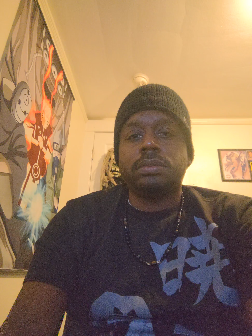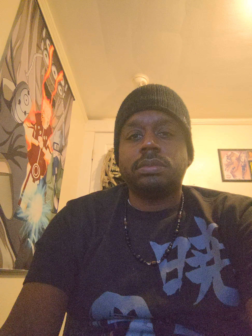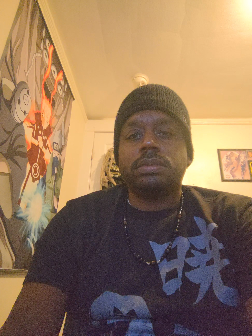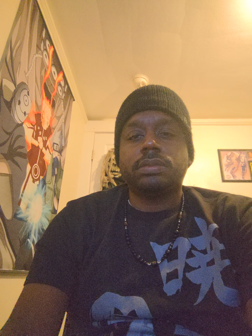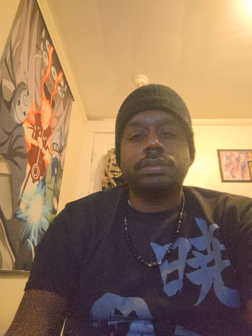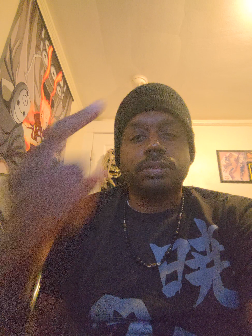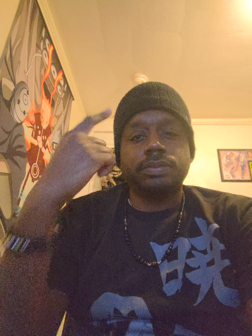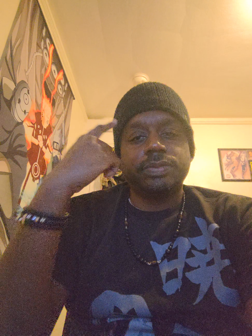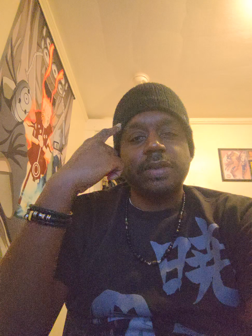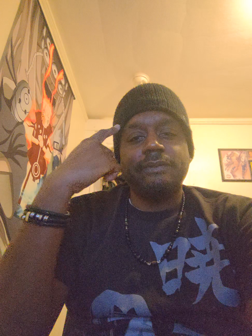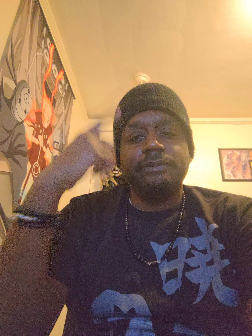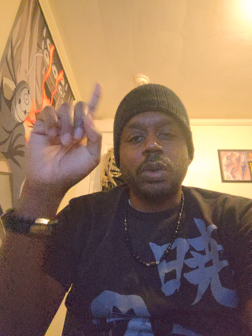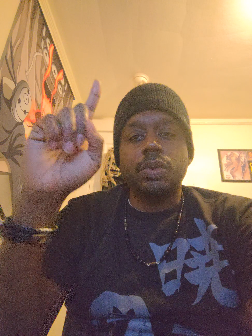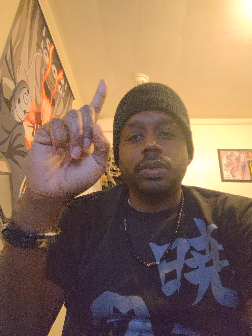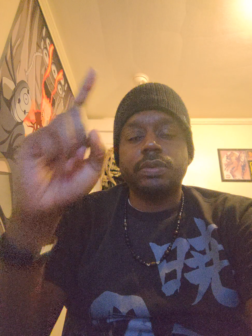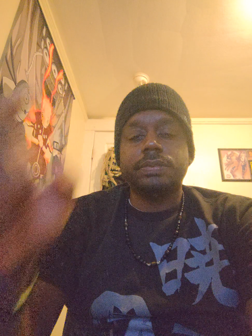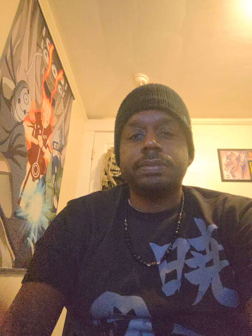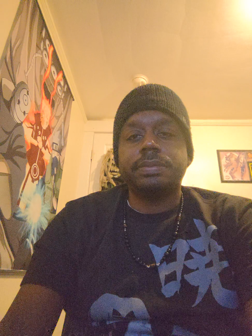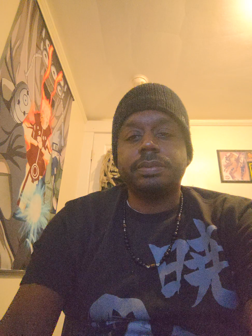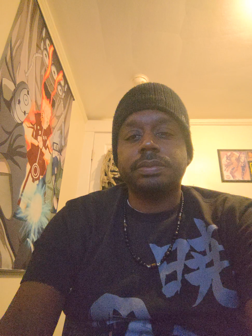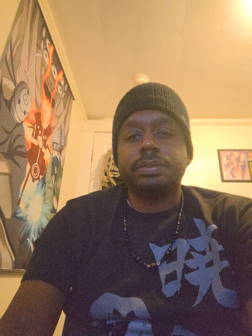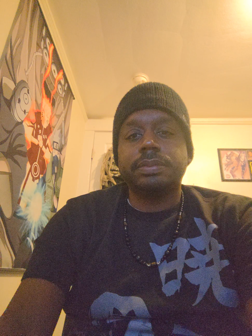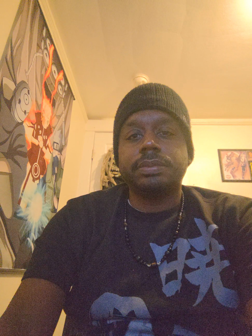for